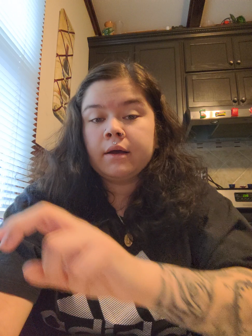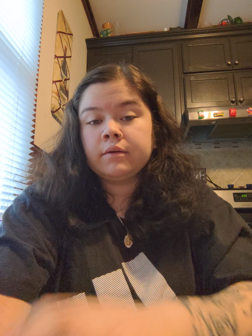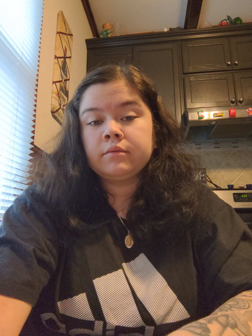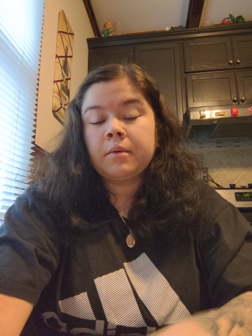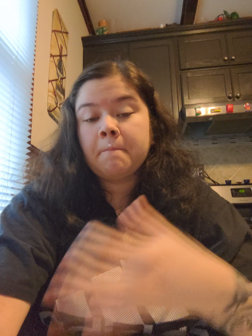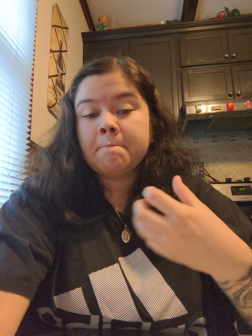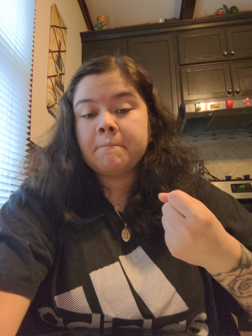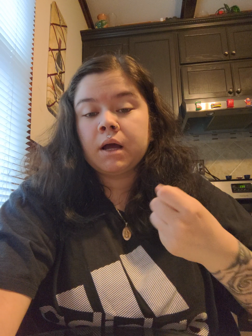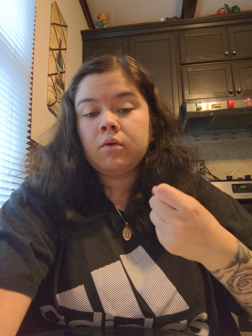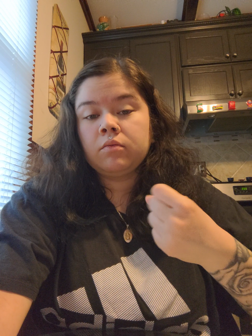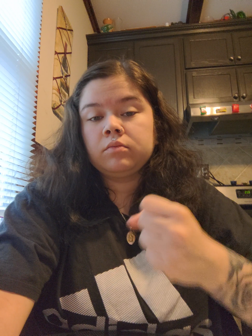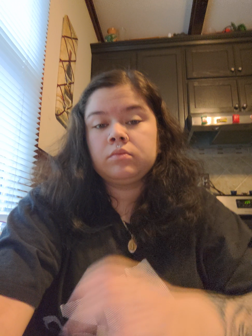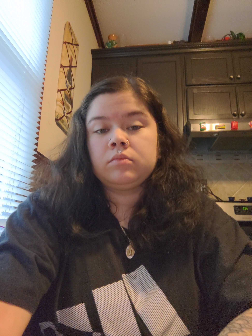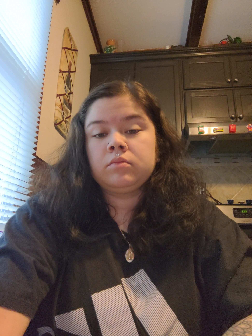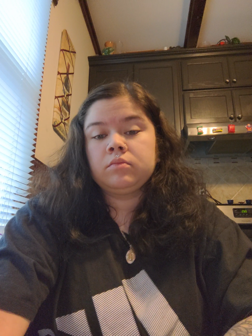milk